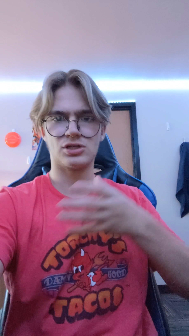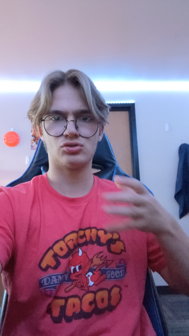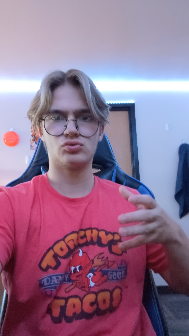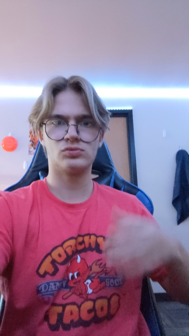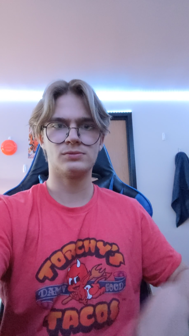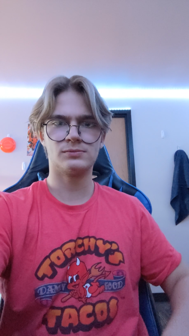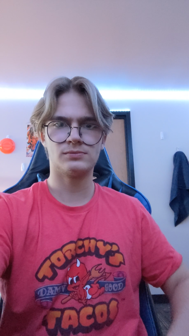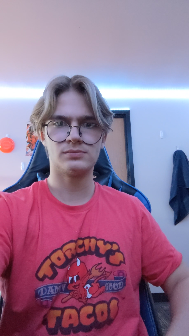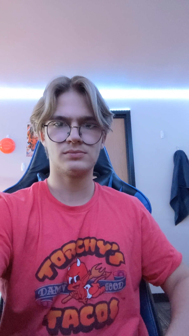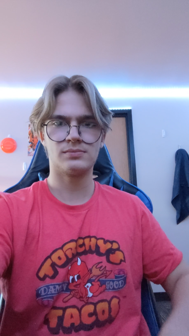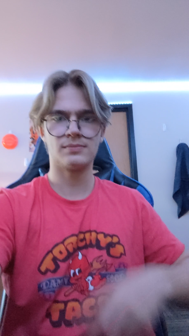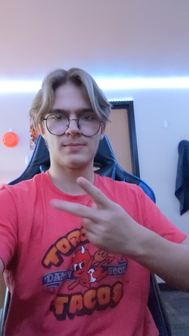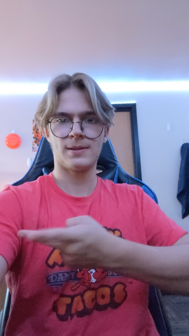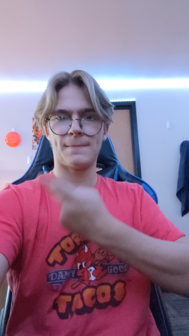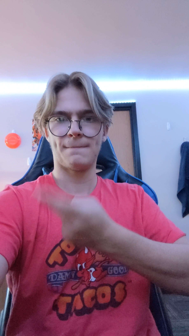sheep